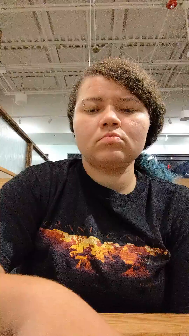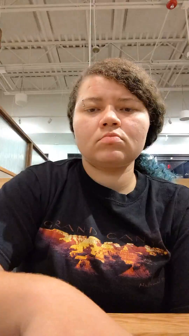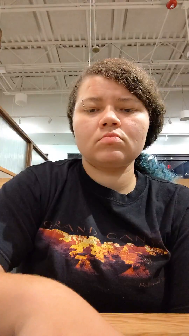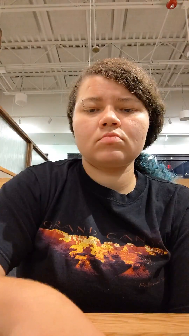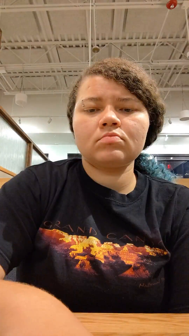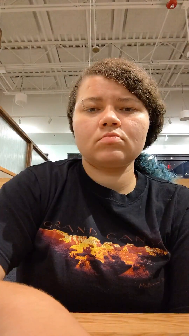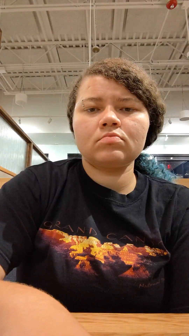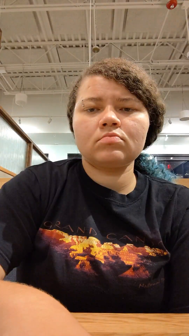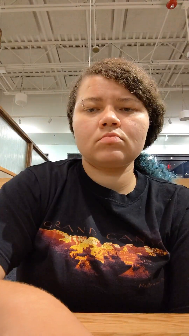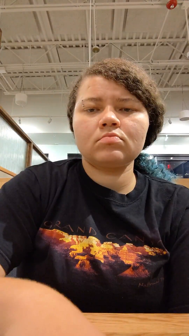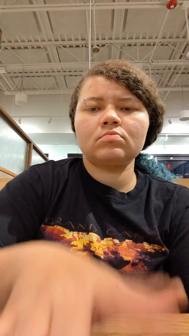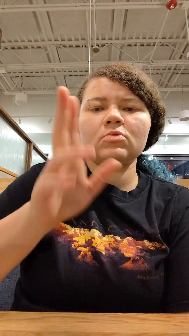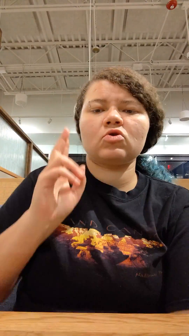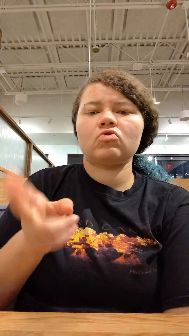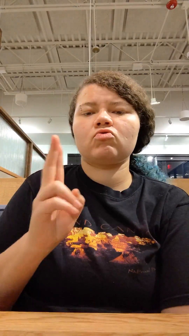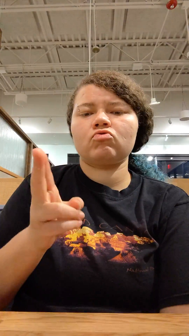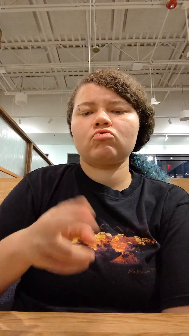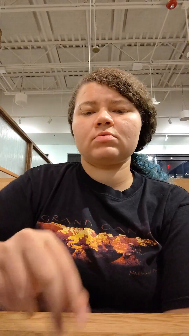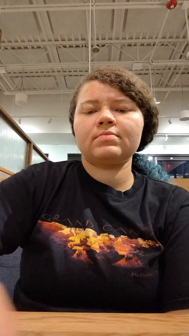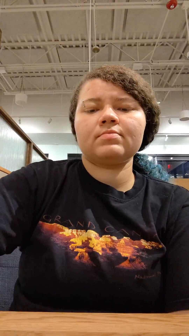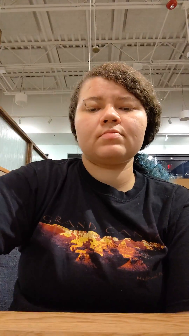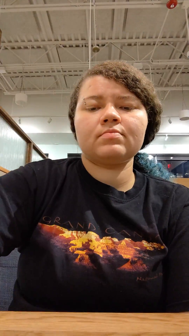hurry